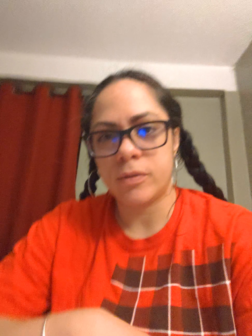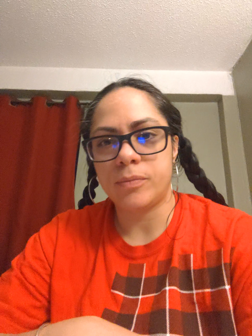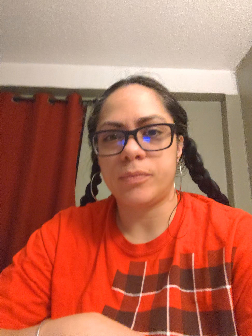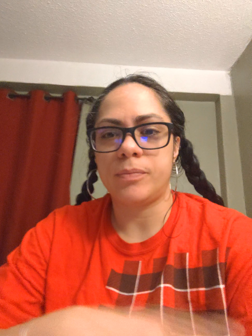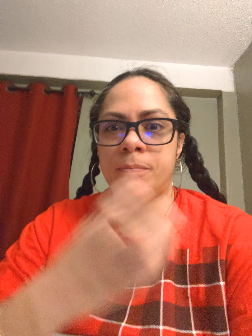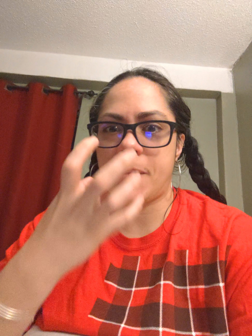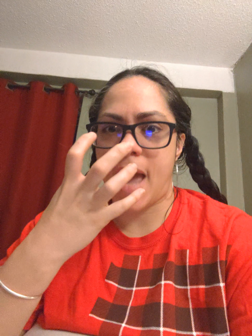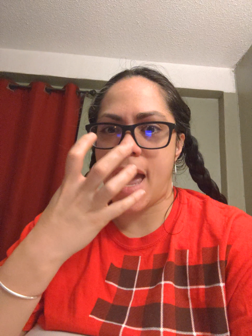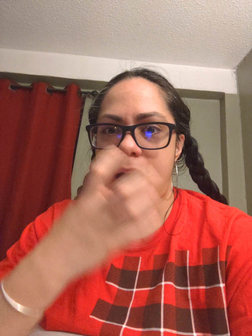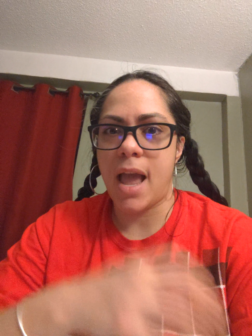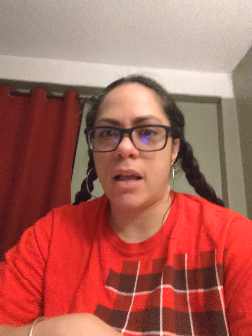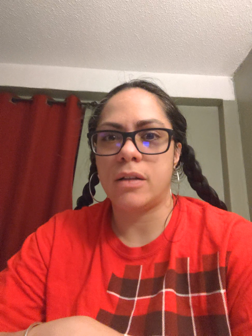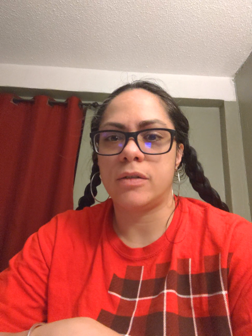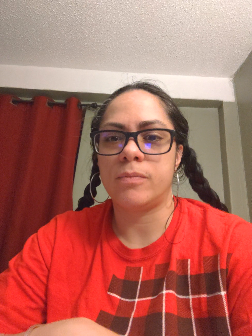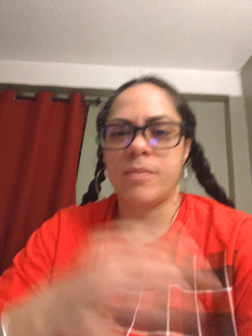mad